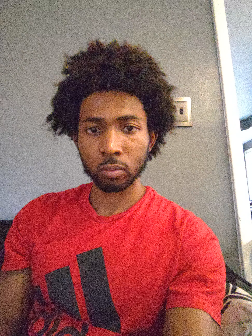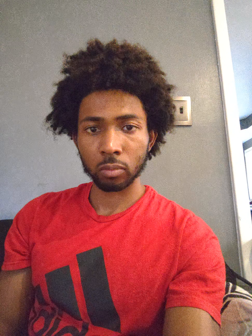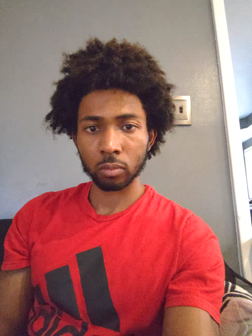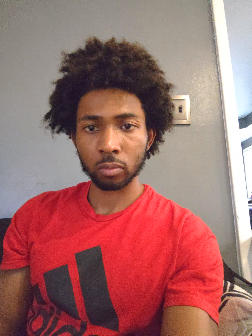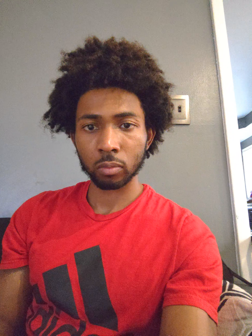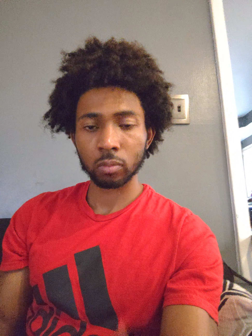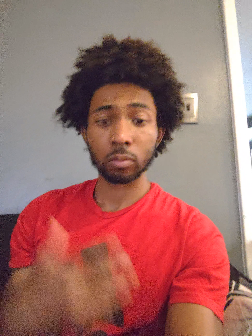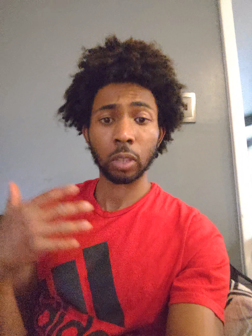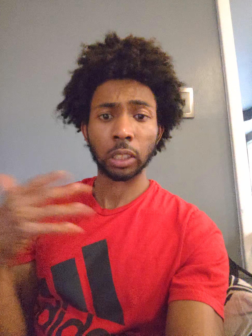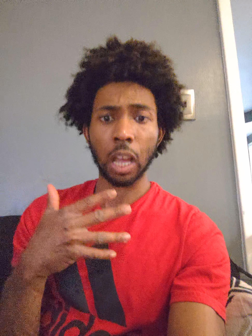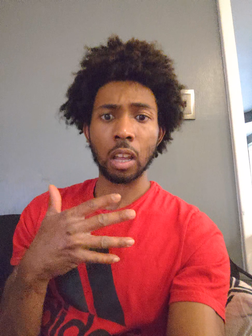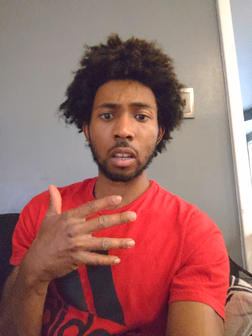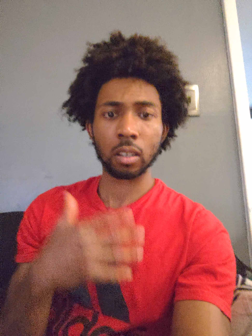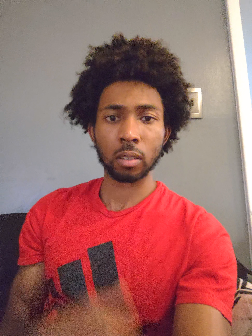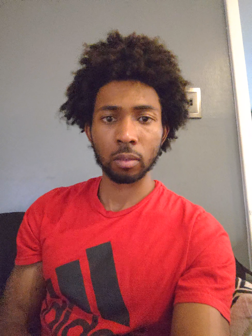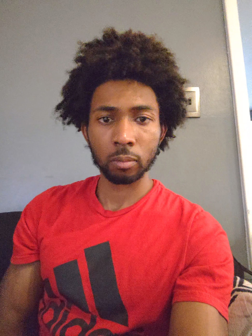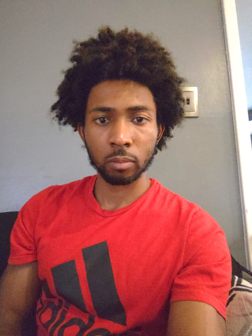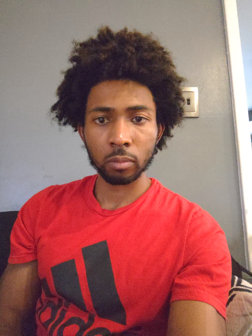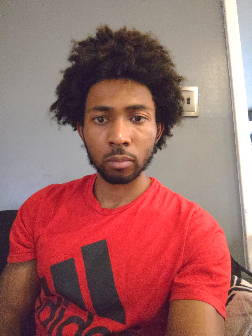scared